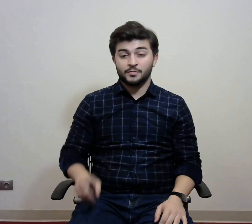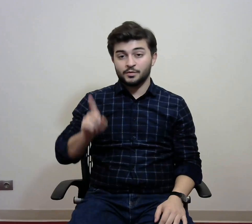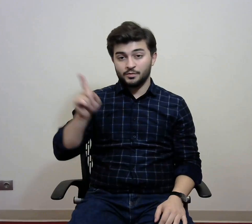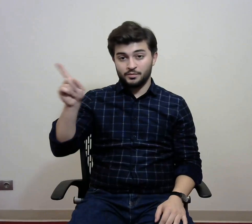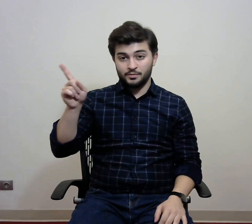O